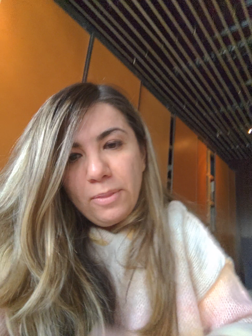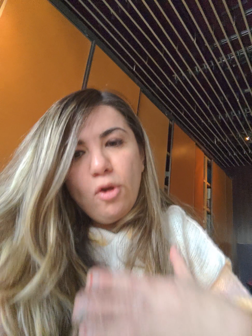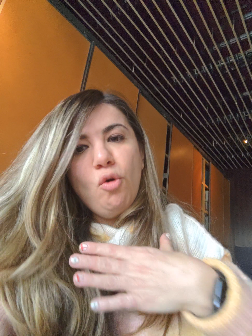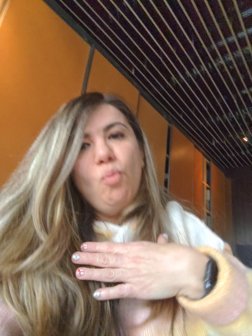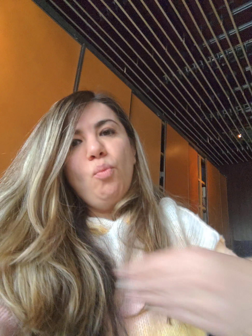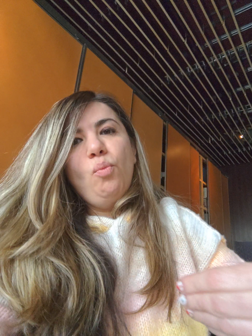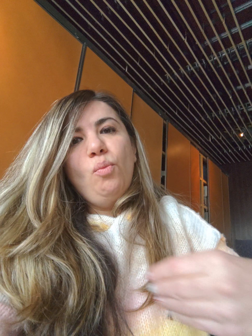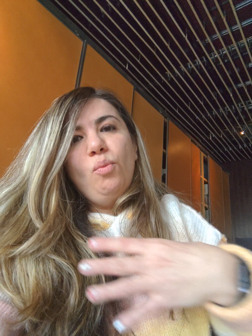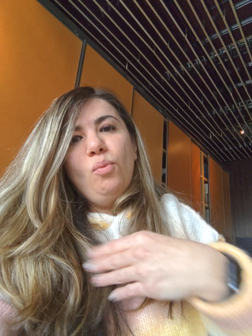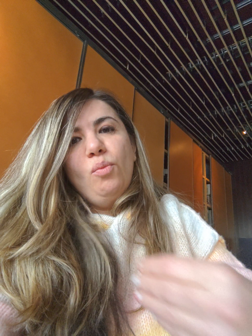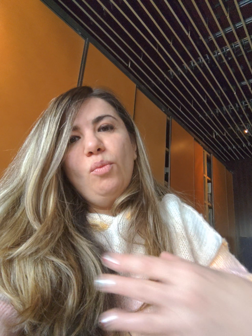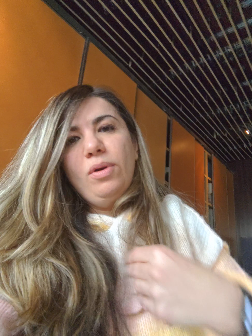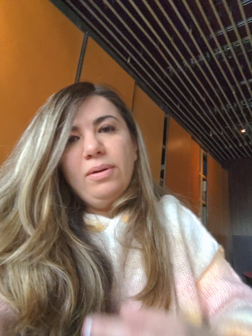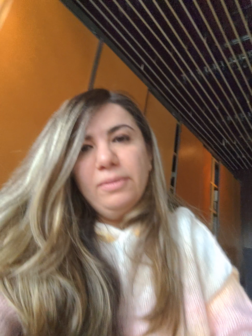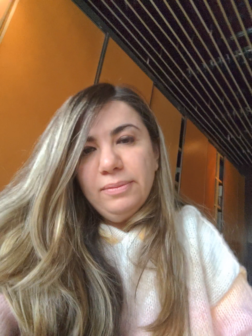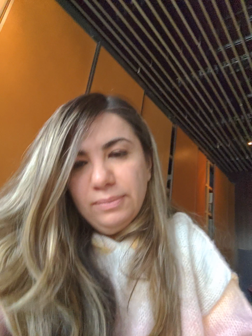white